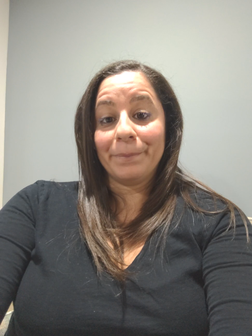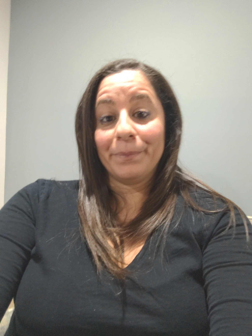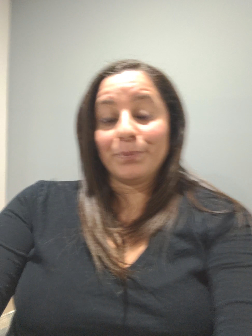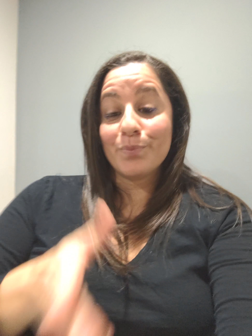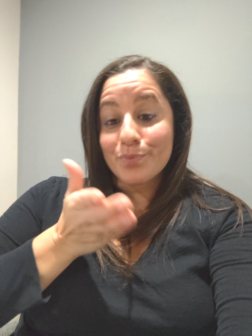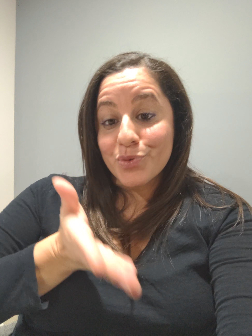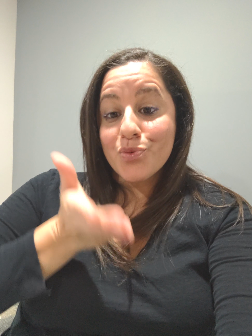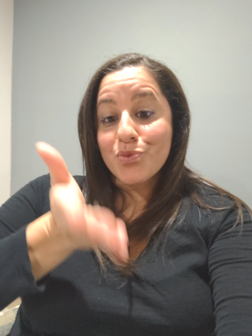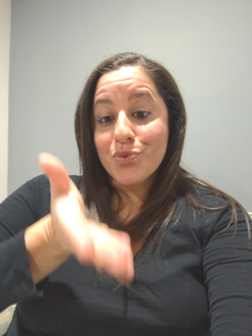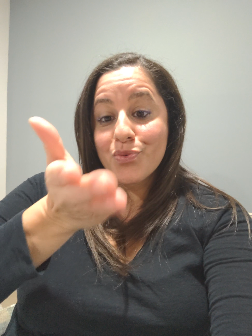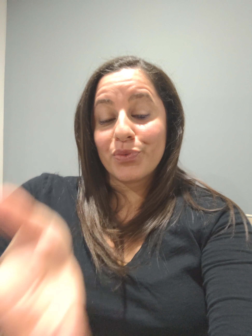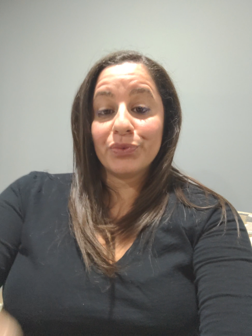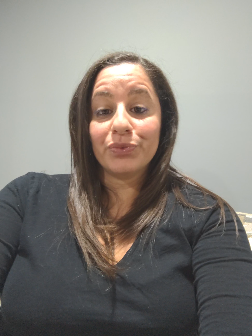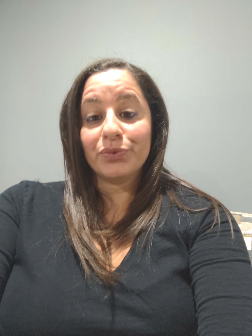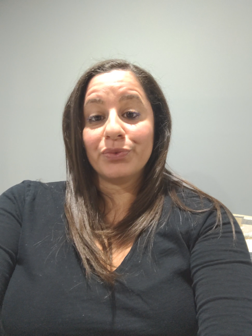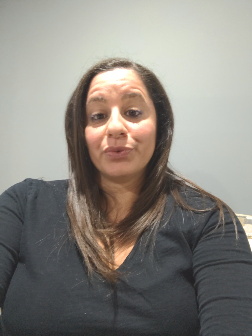boat